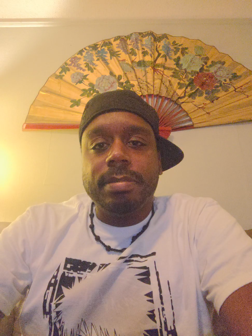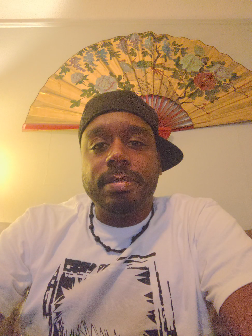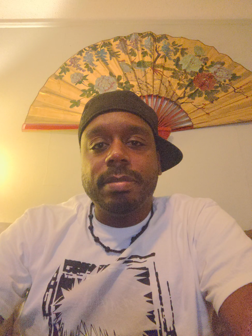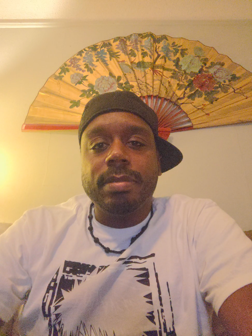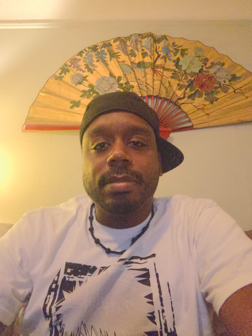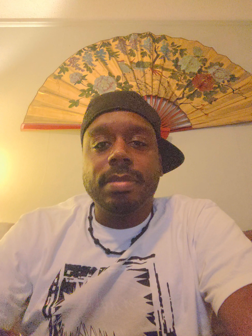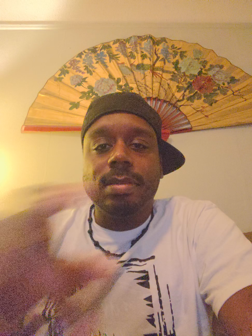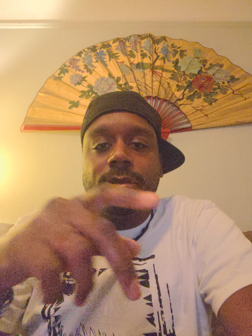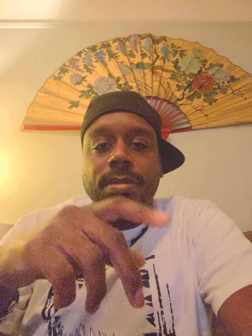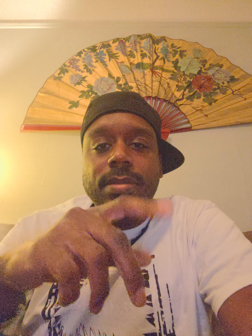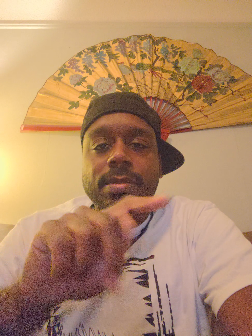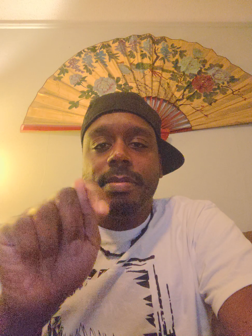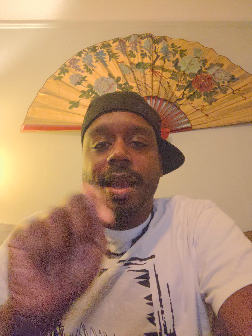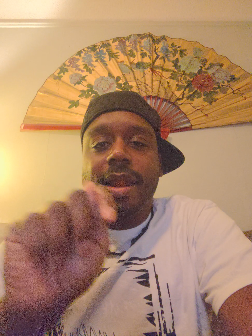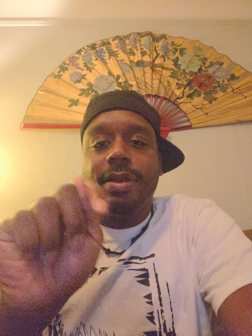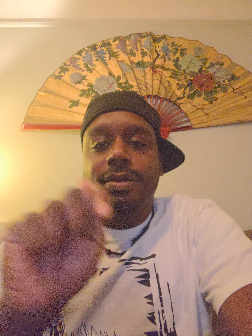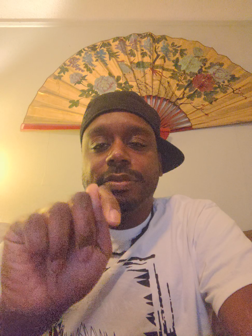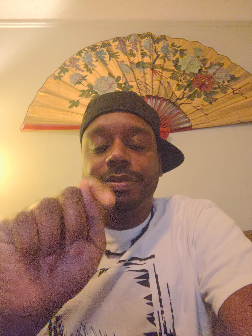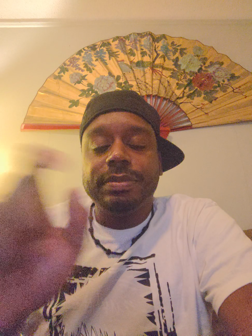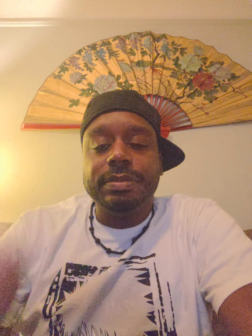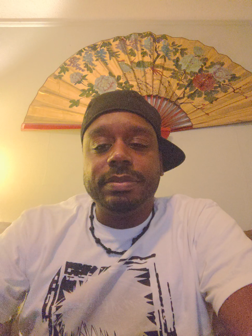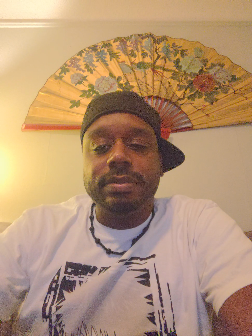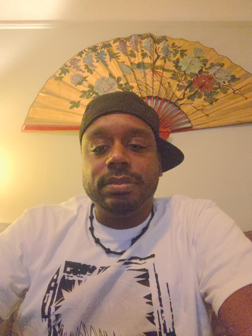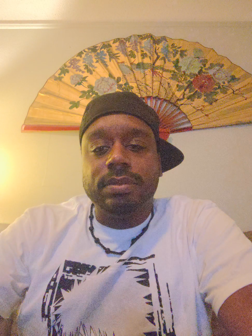potty